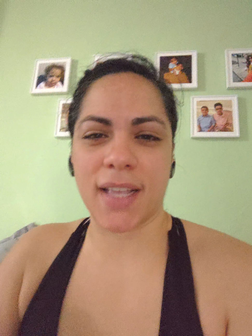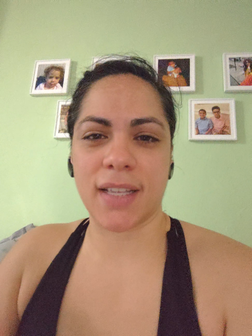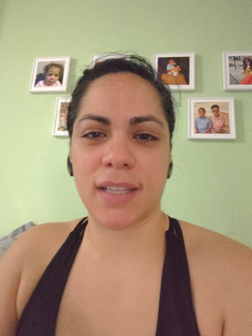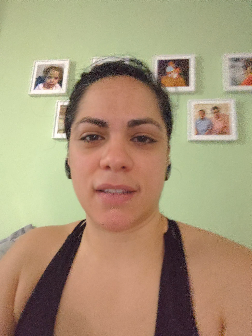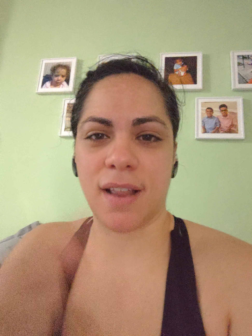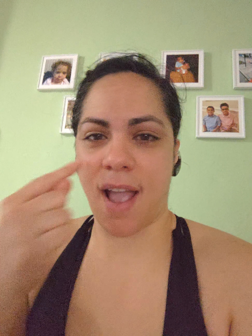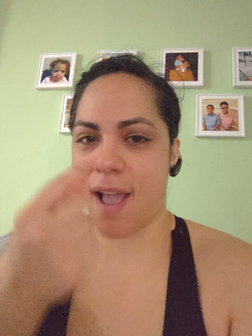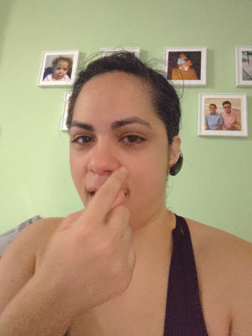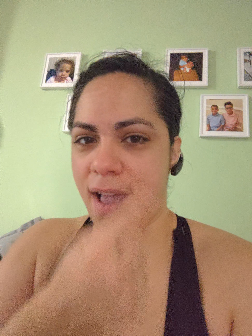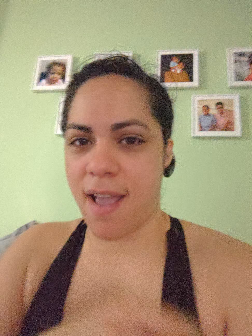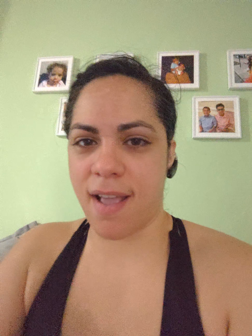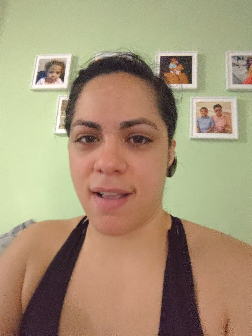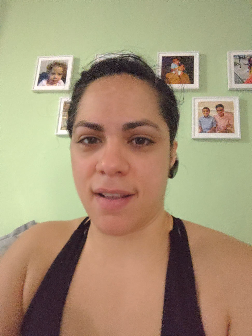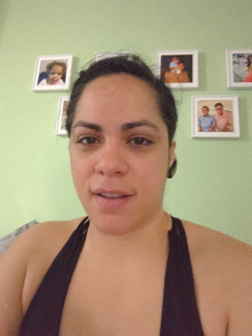eye